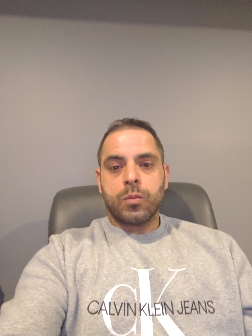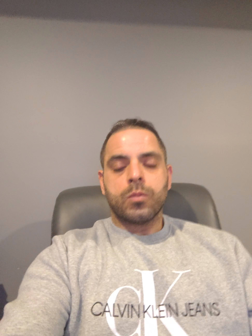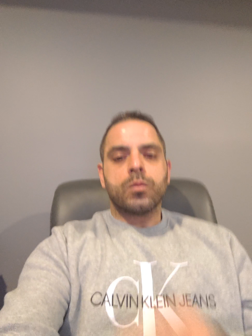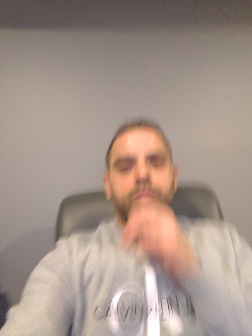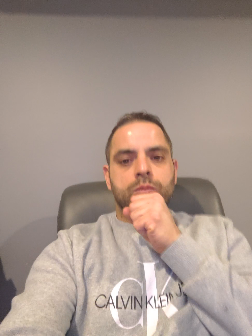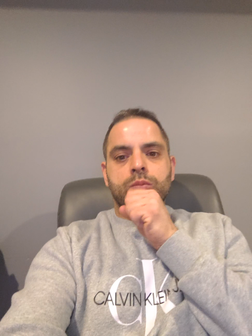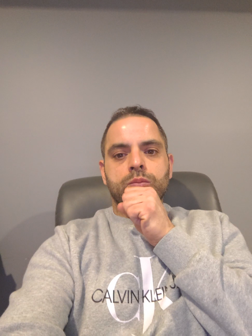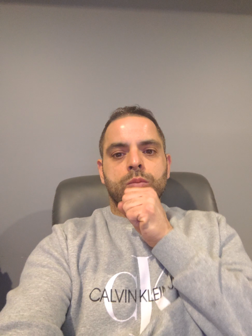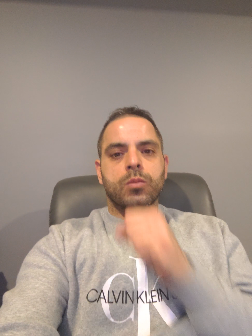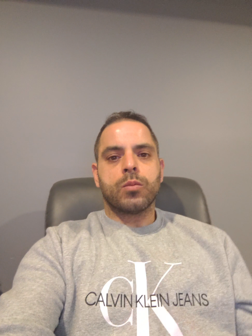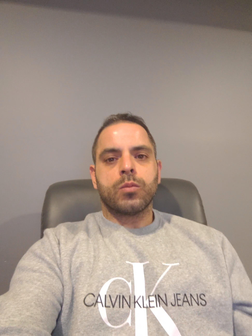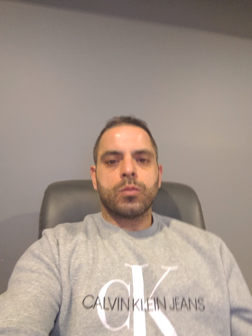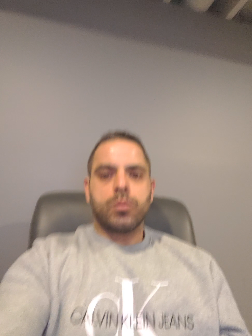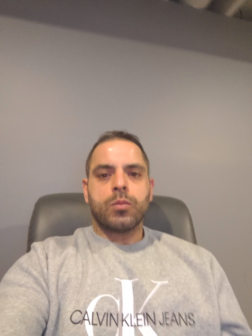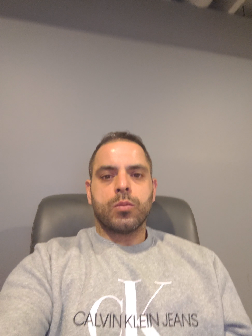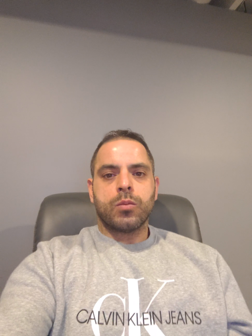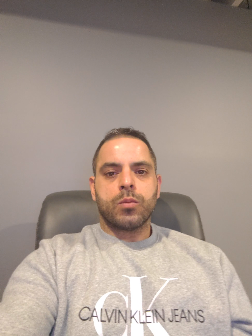orange